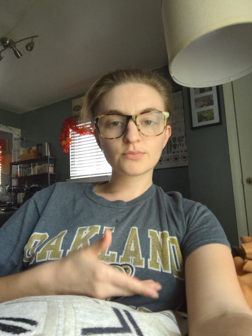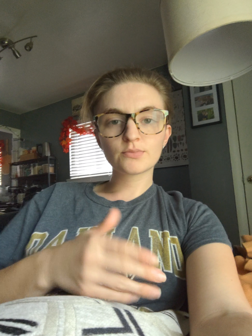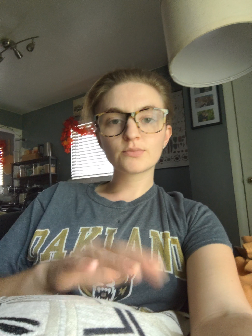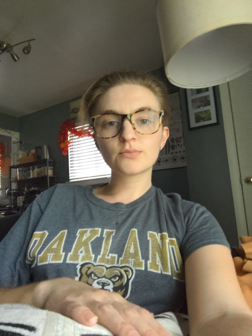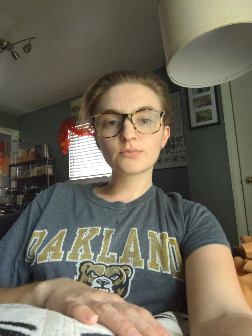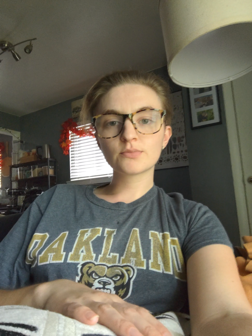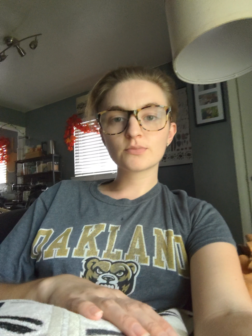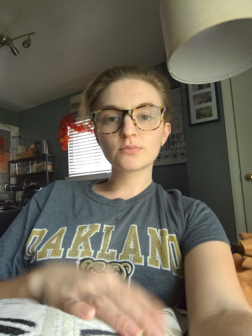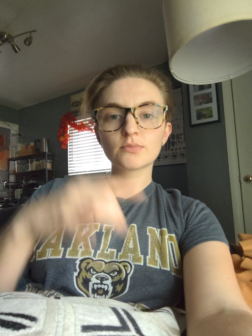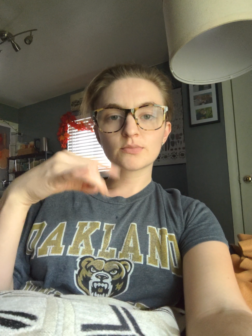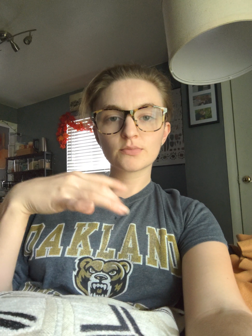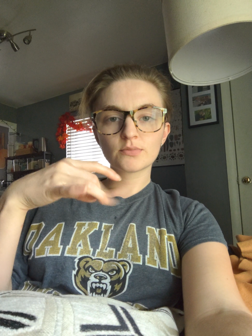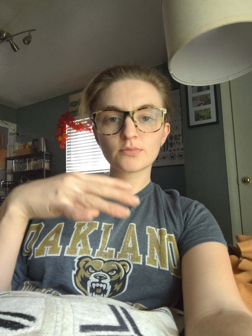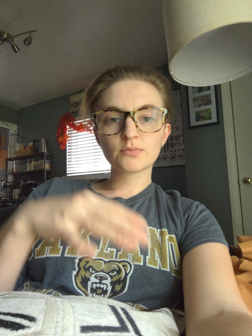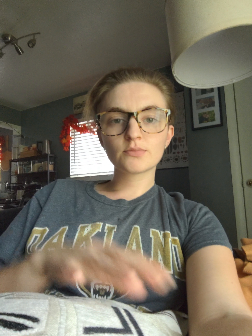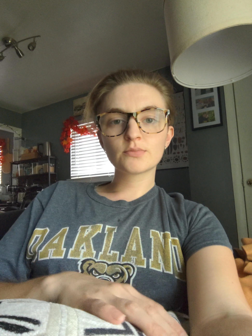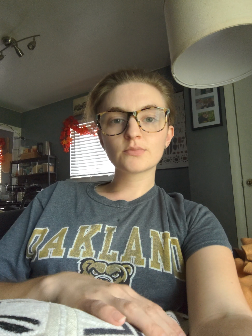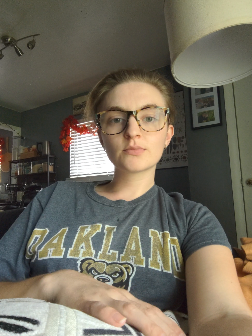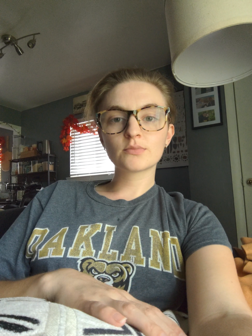pumpkin